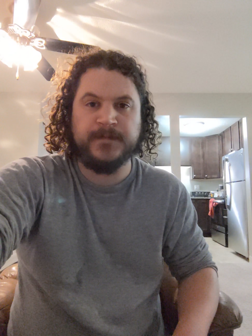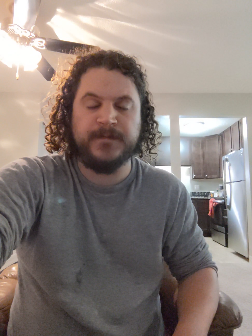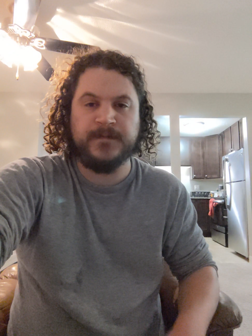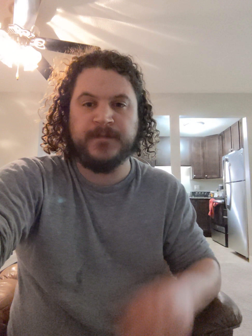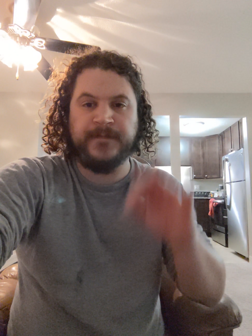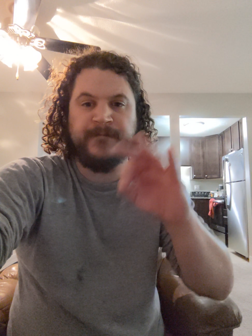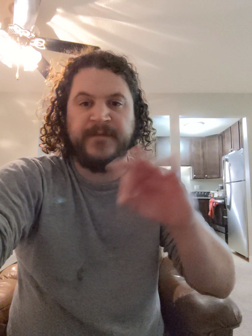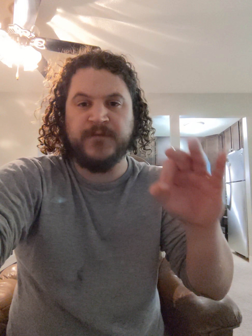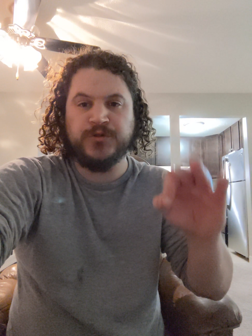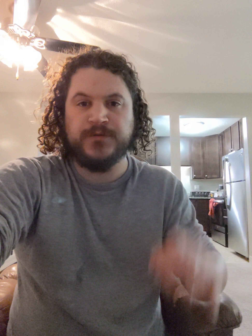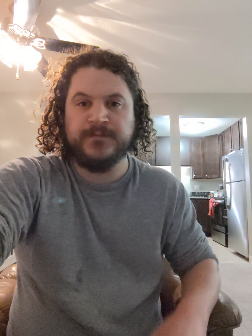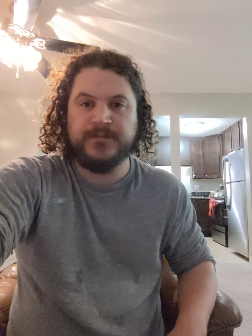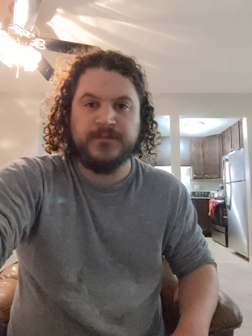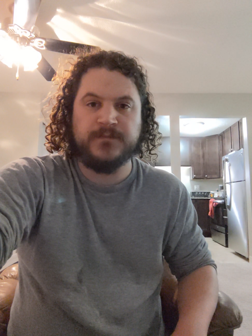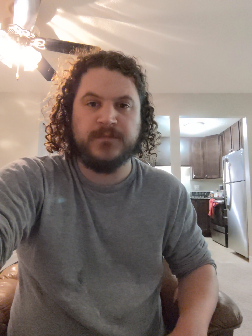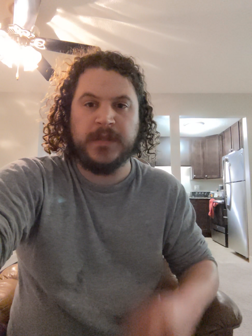french fries